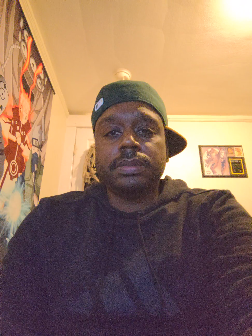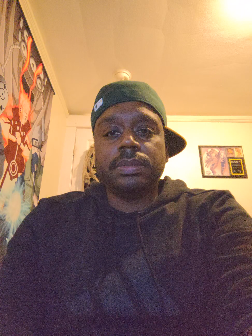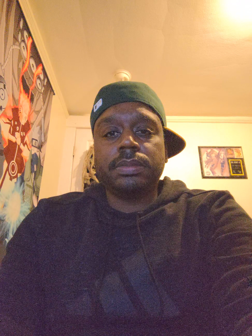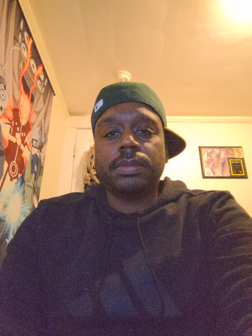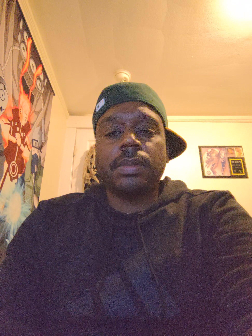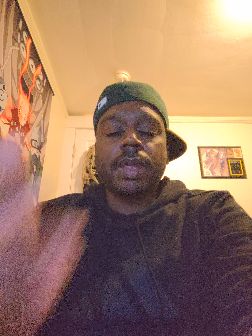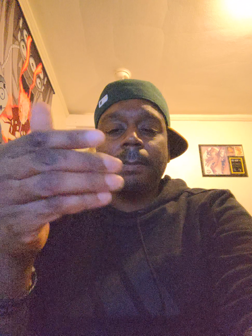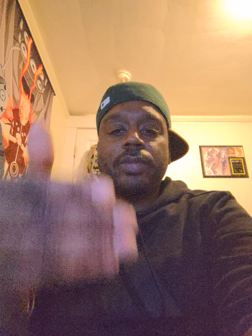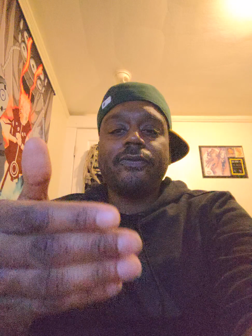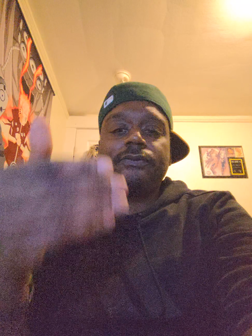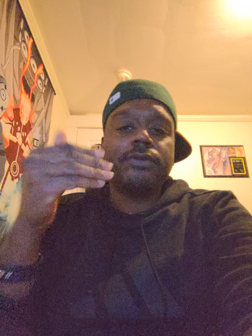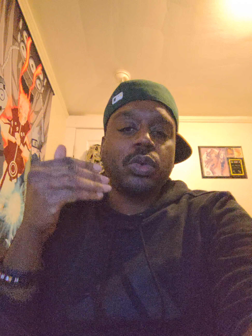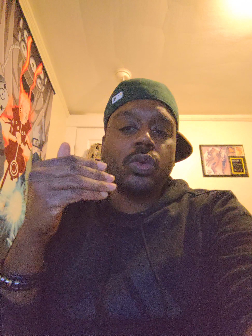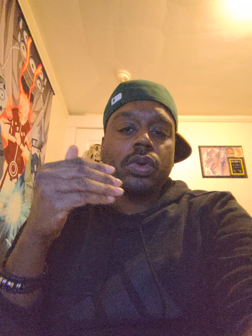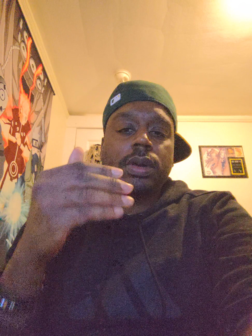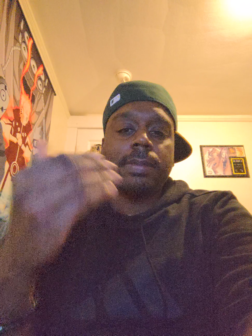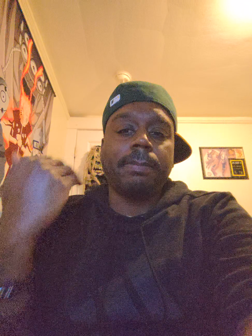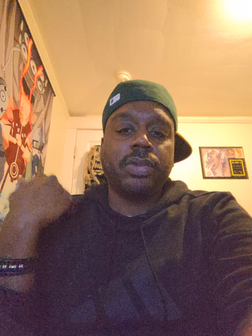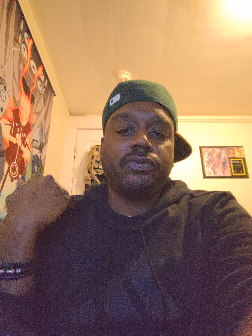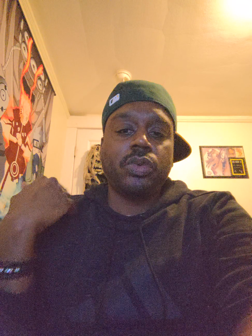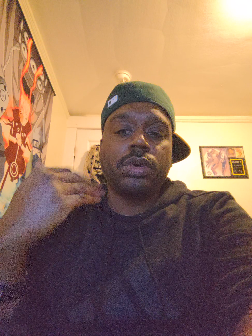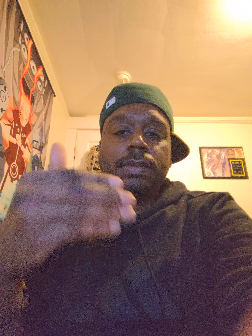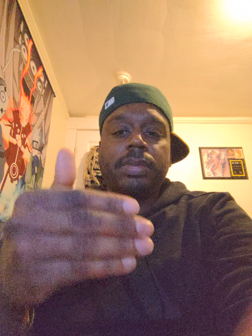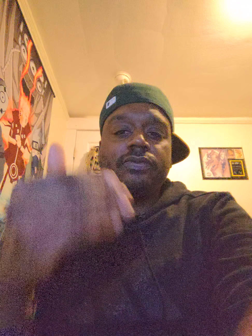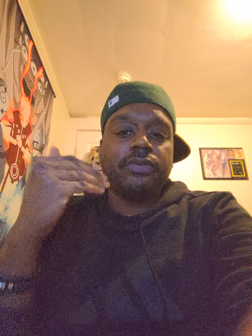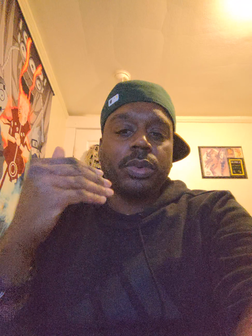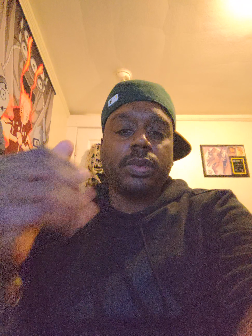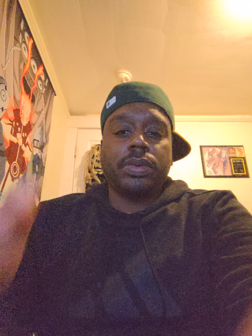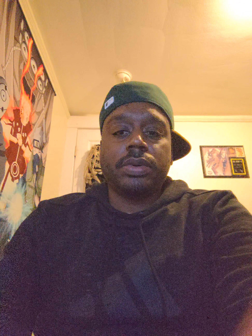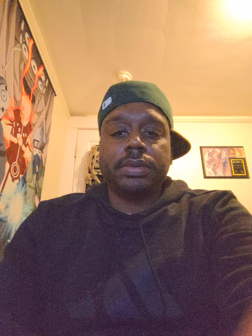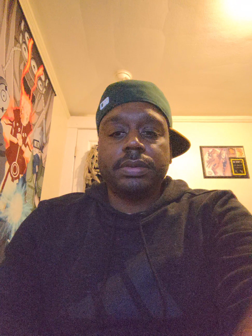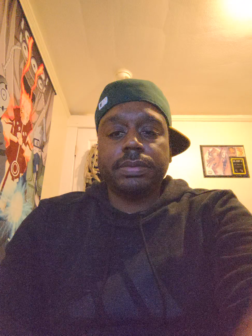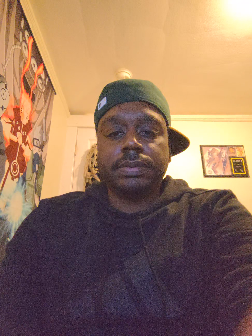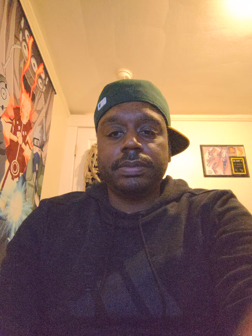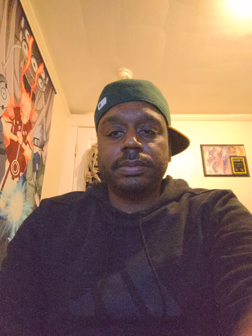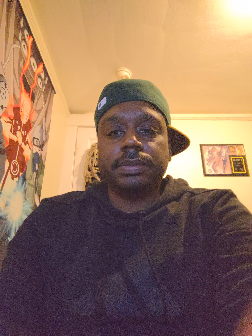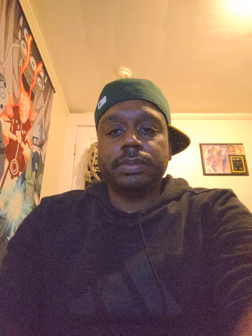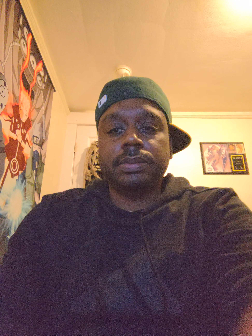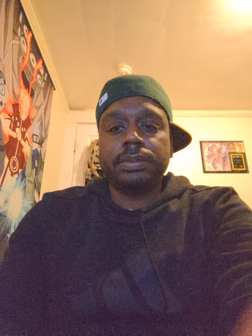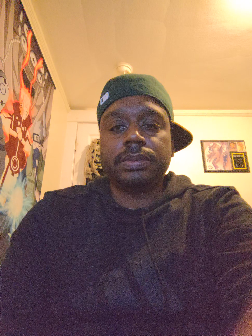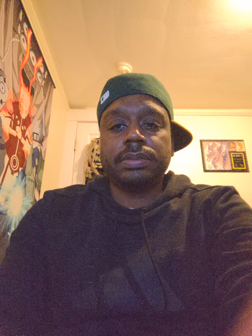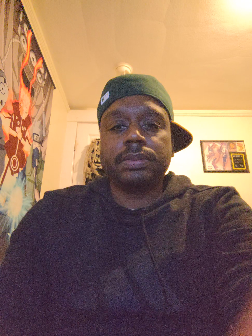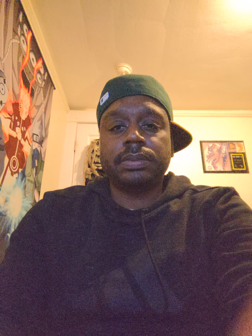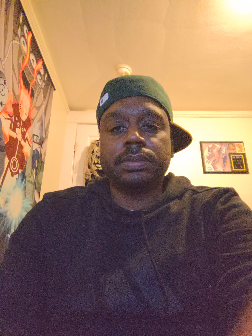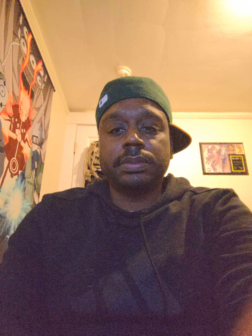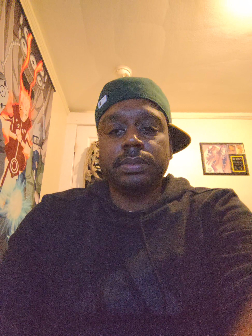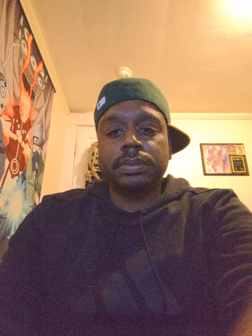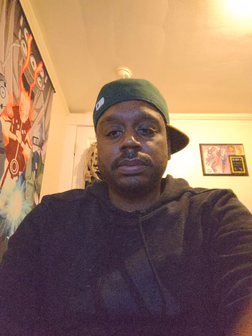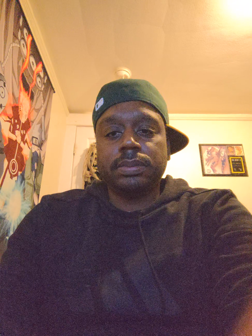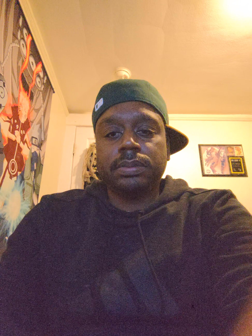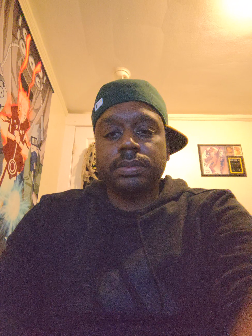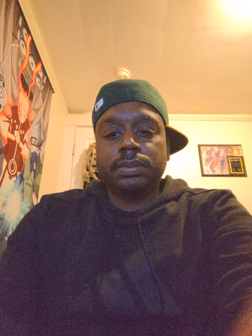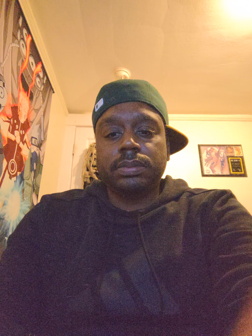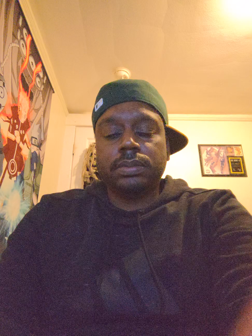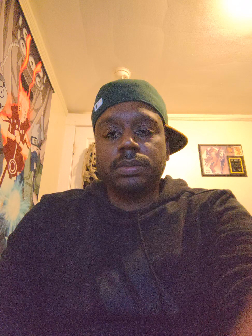before